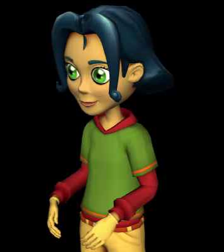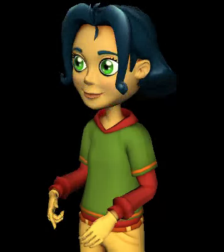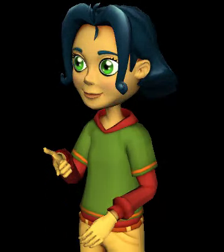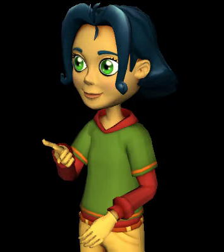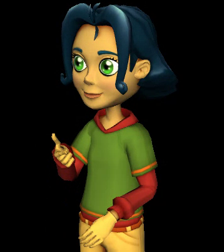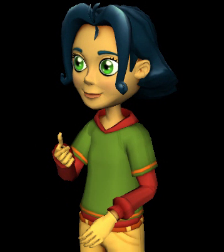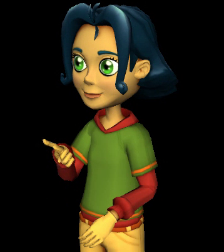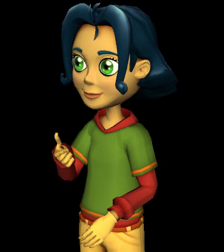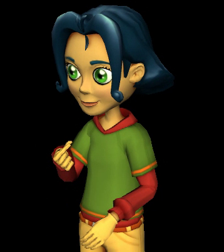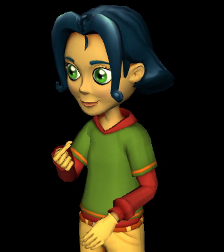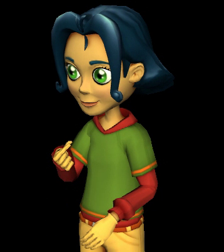مزدوج